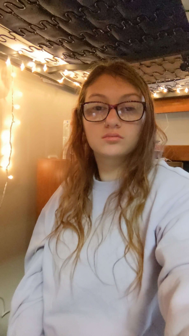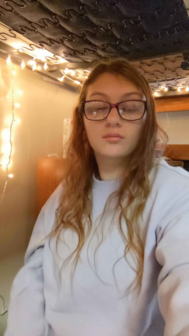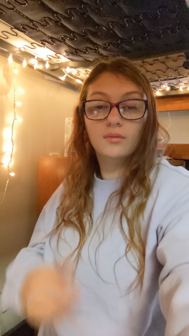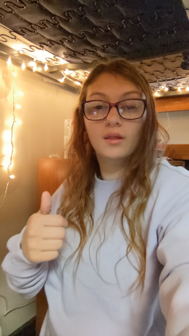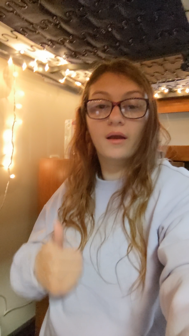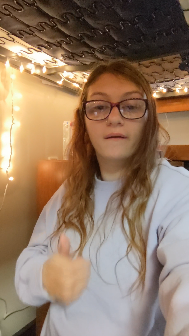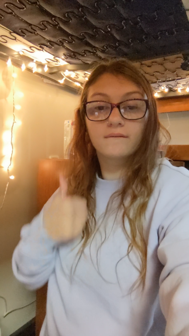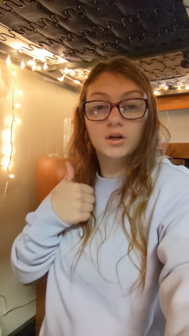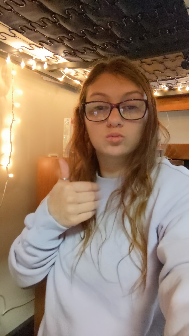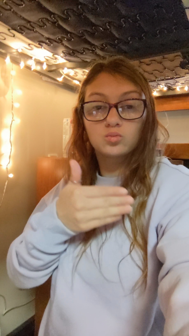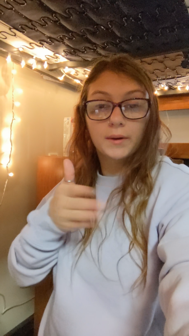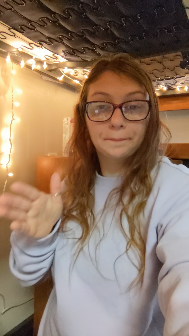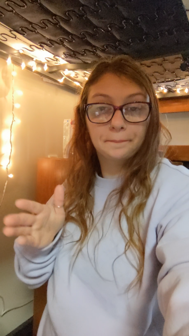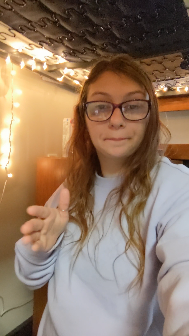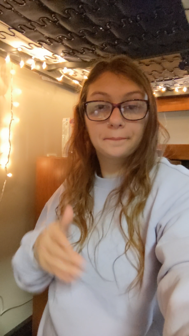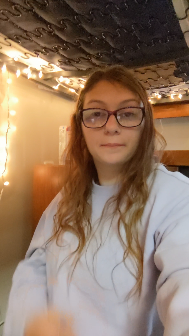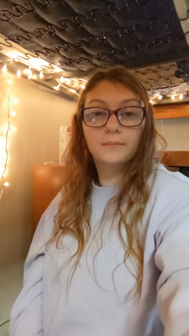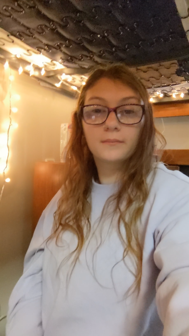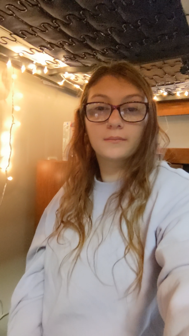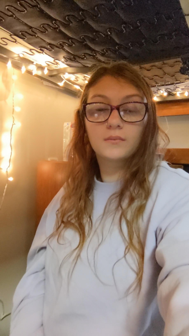living room